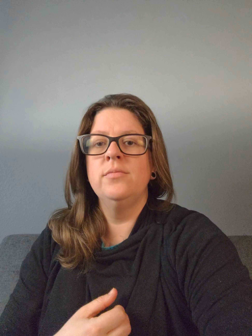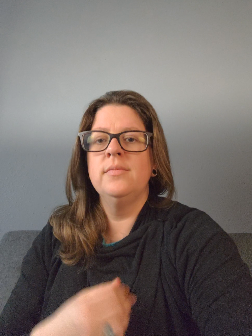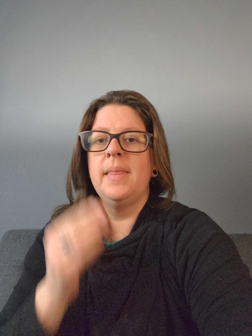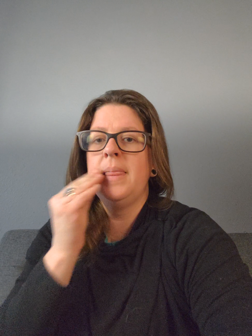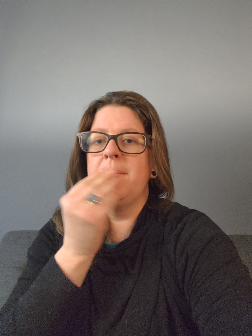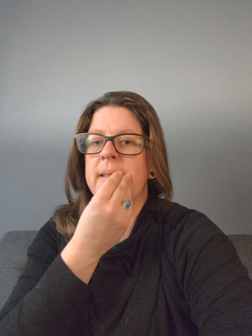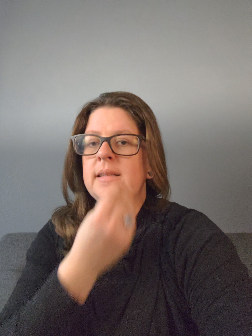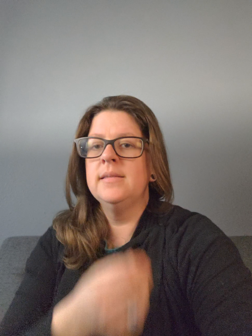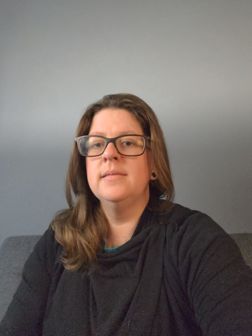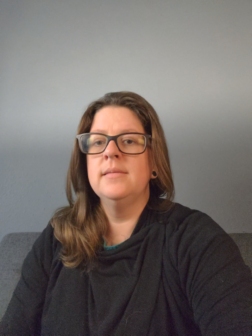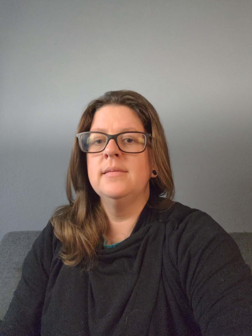napkin